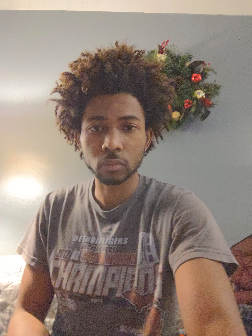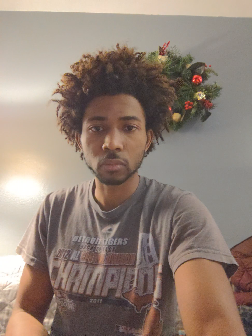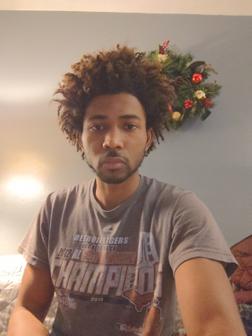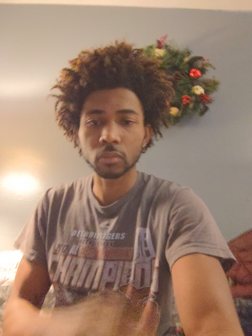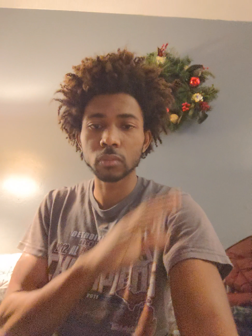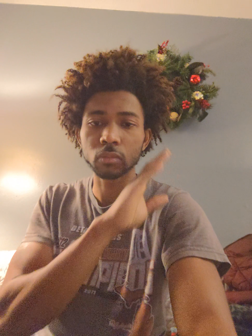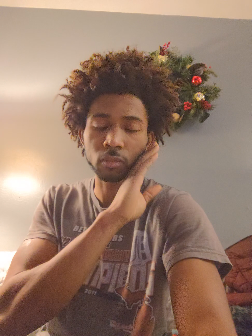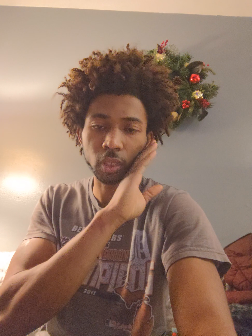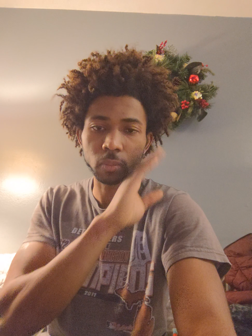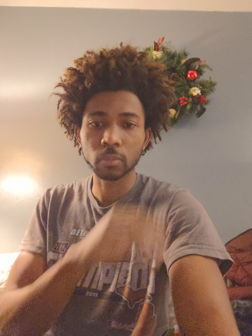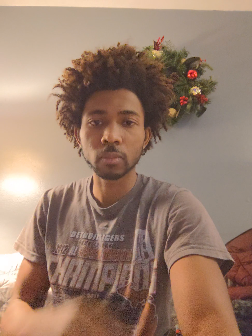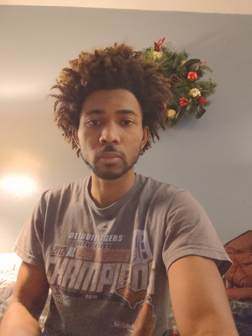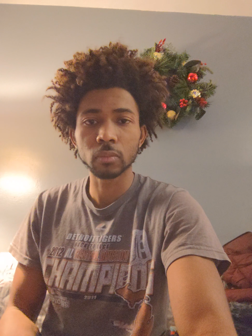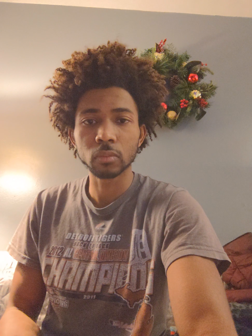bed